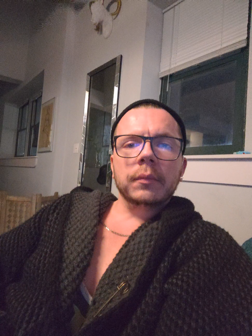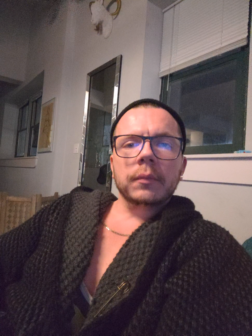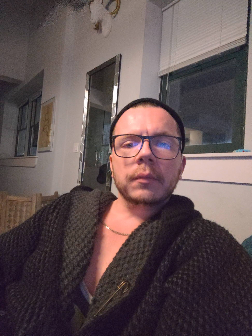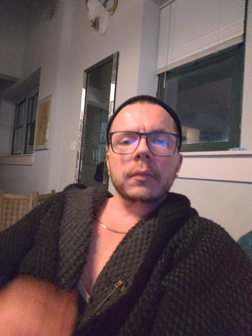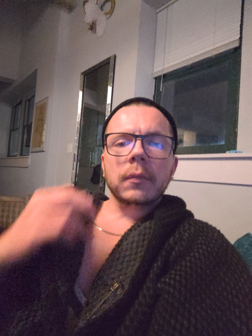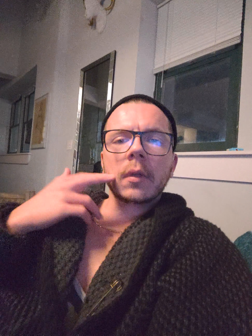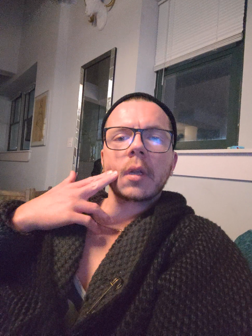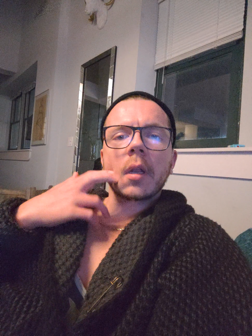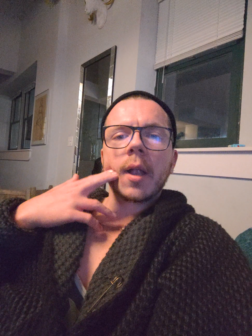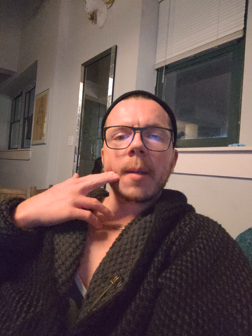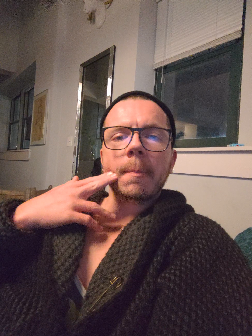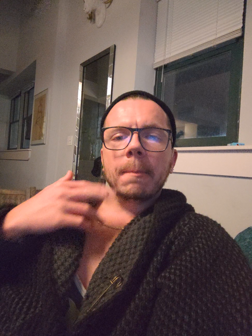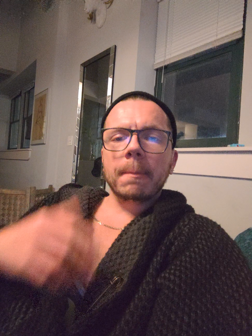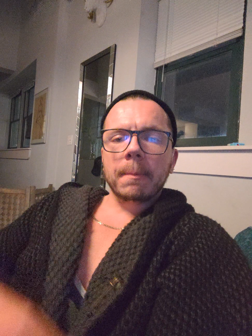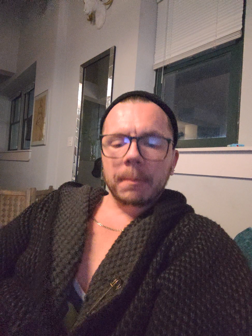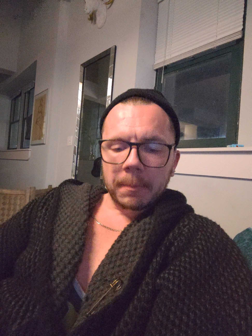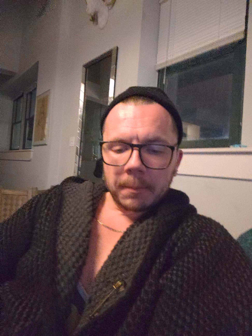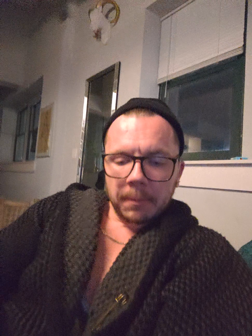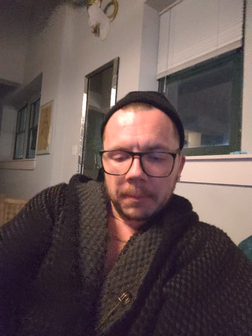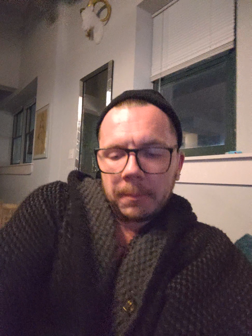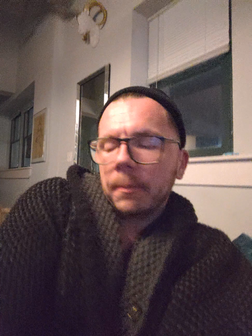gum